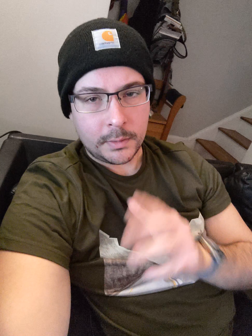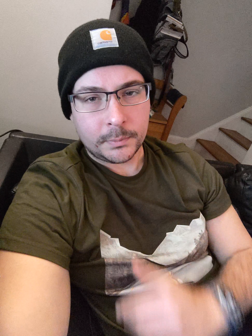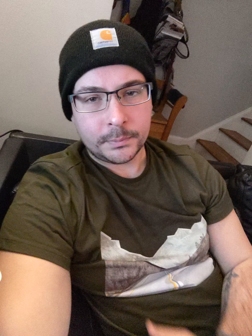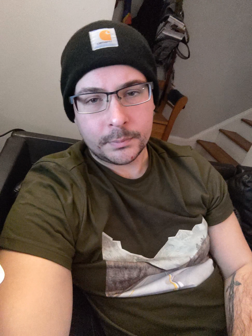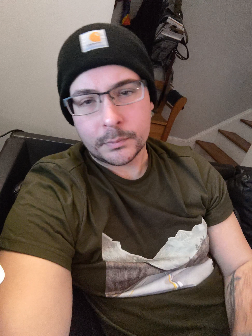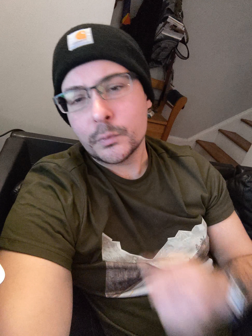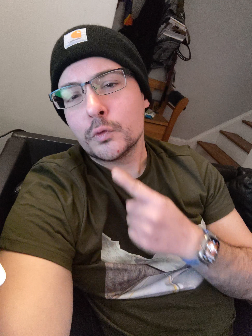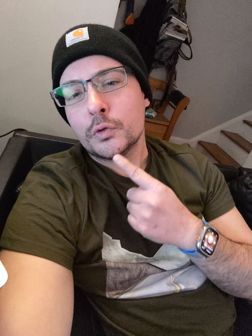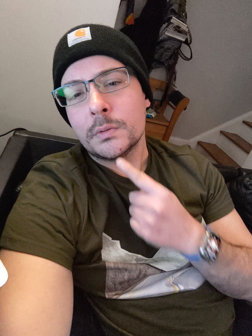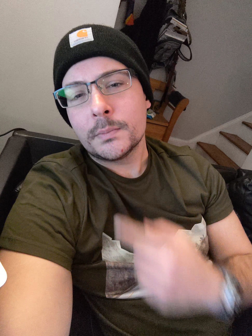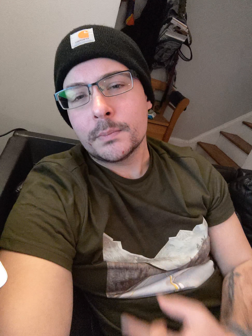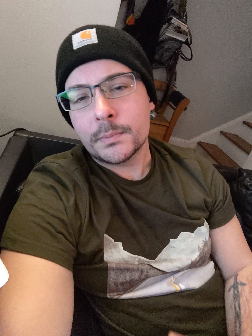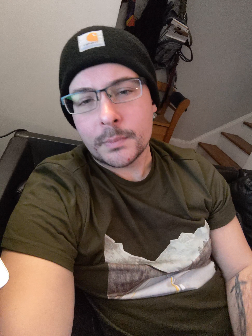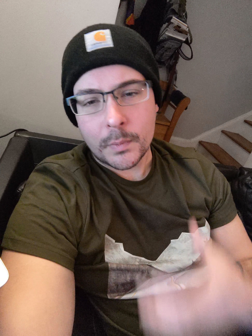chin